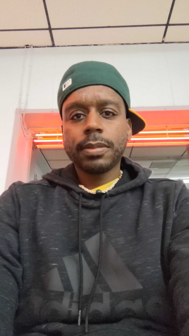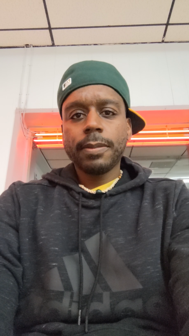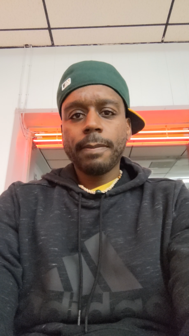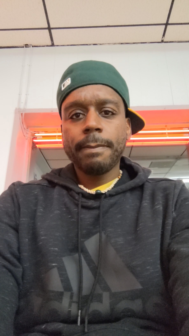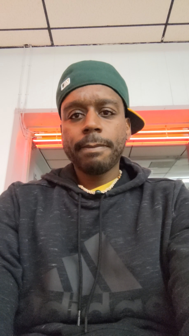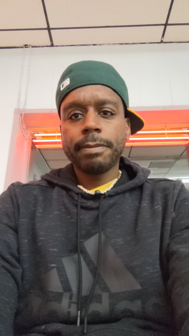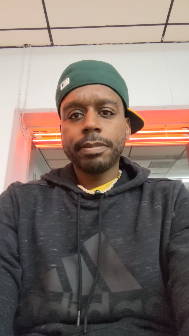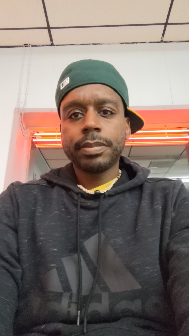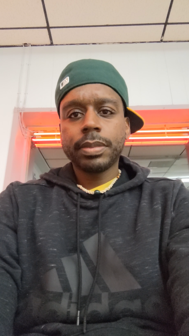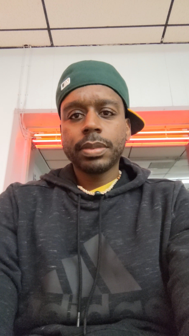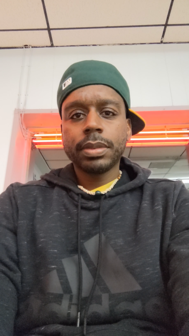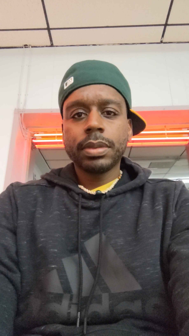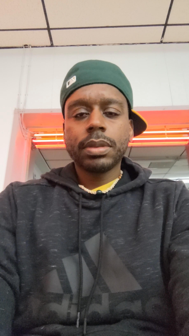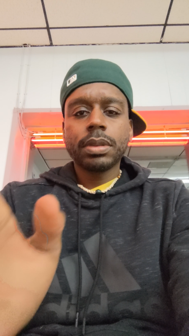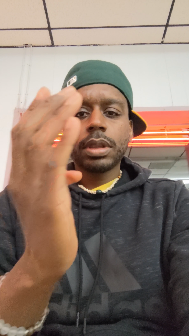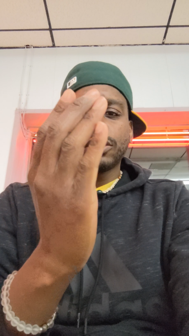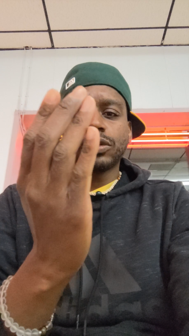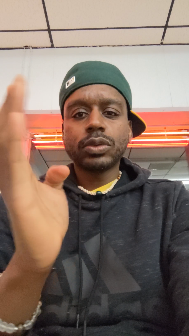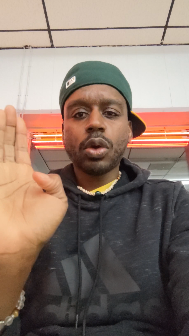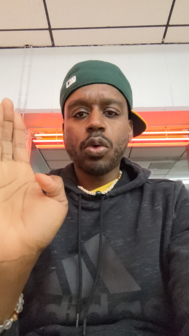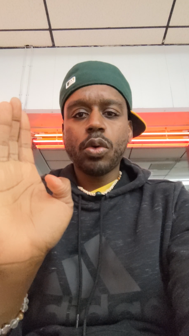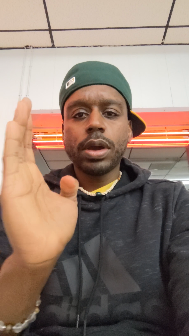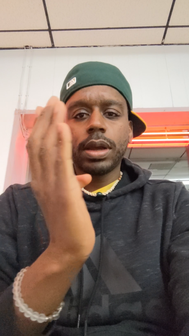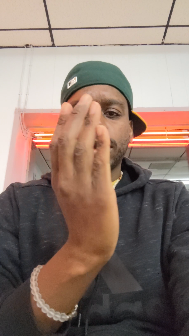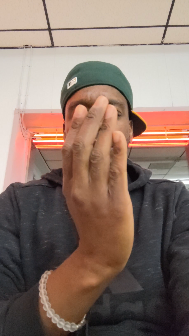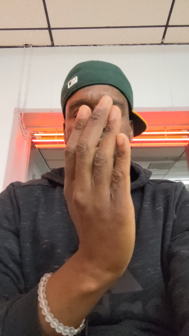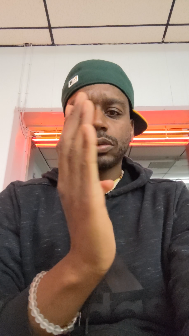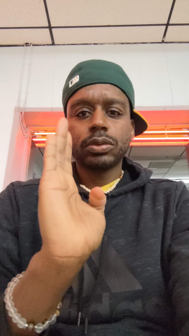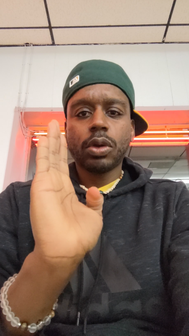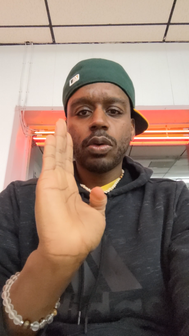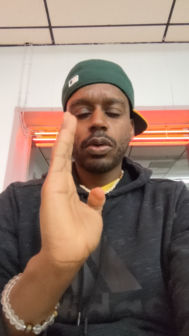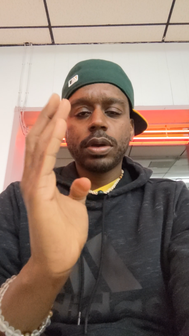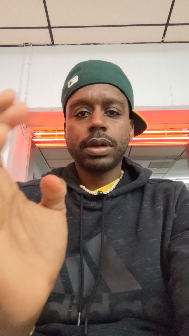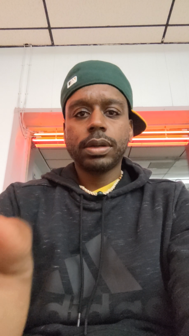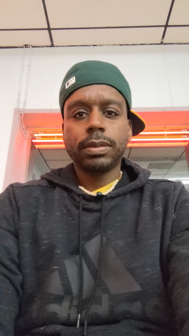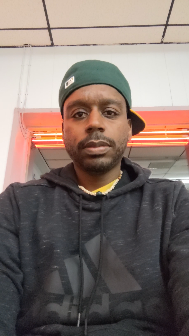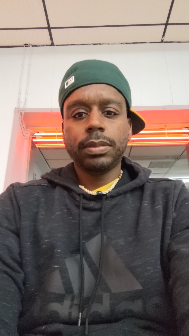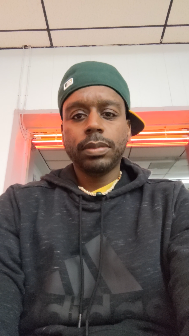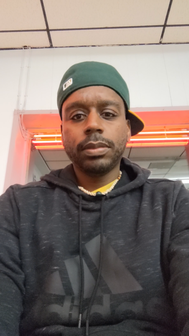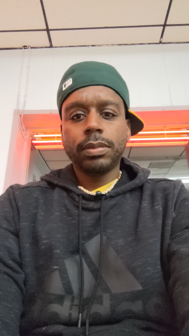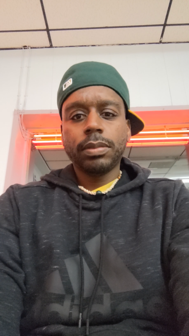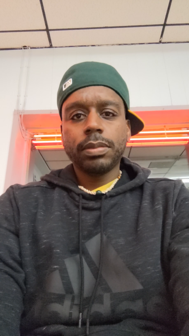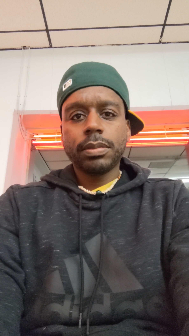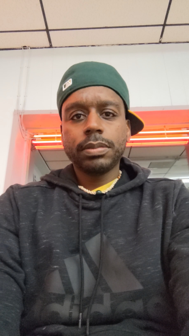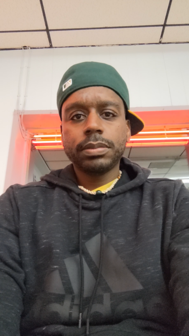door